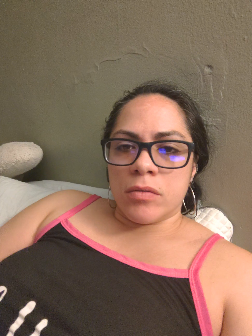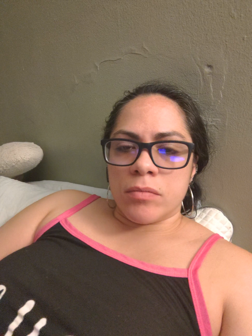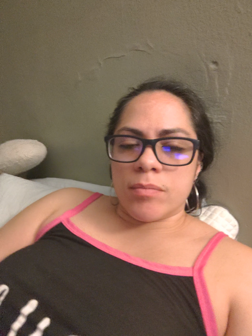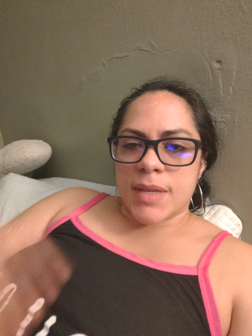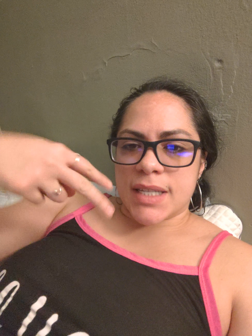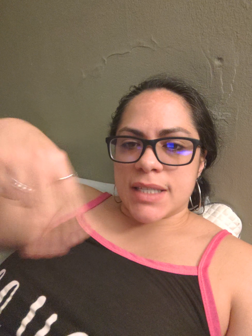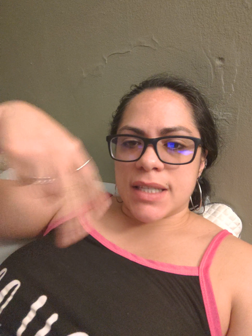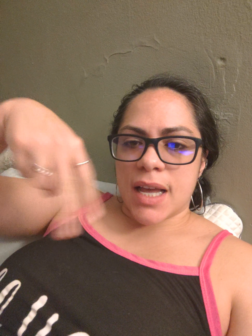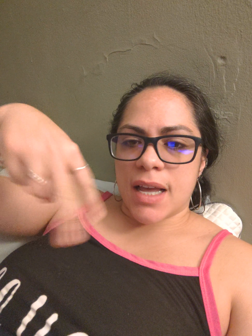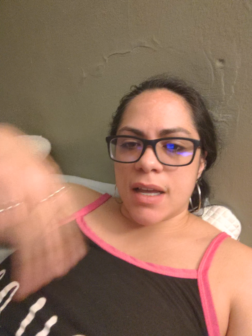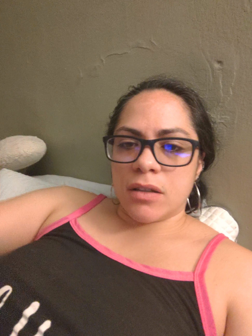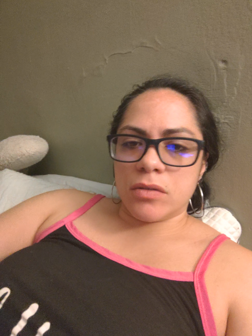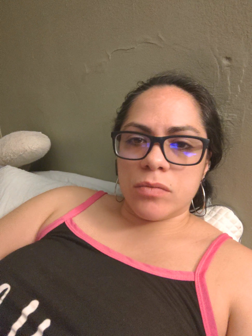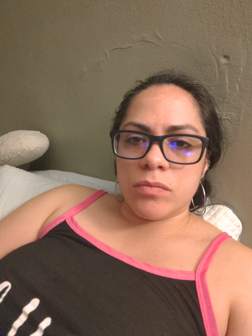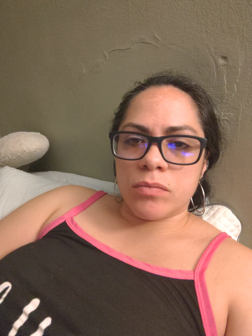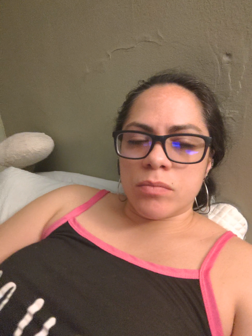dance